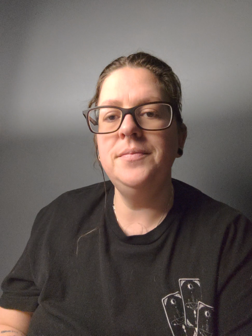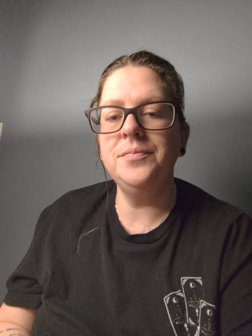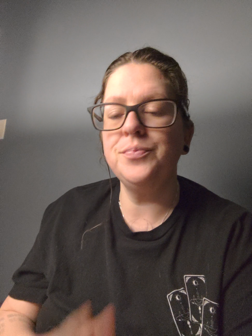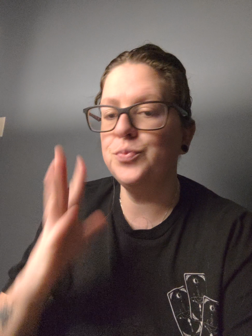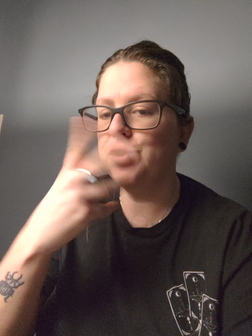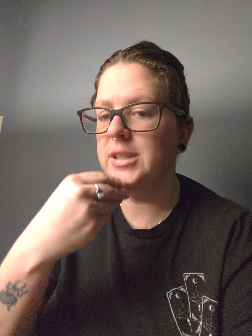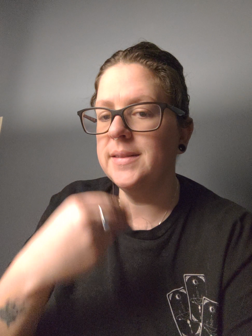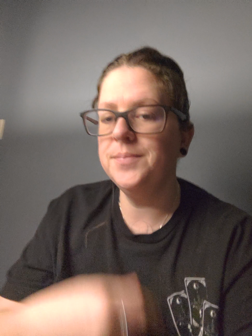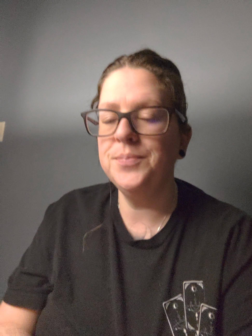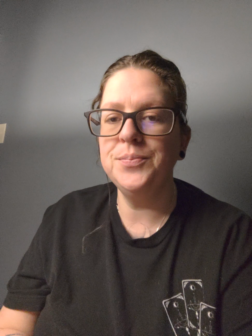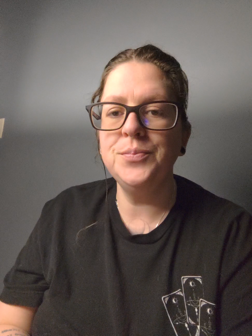pretty